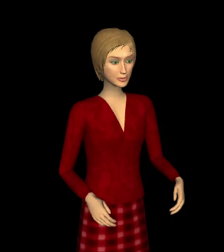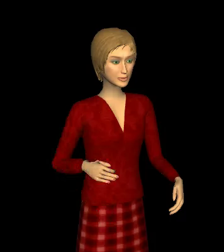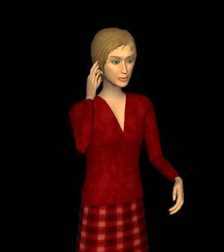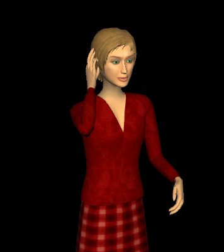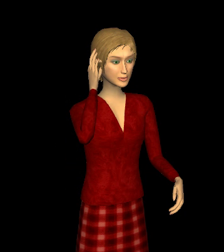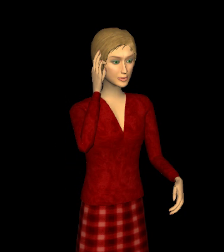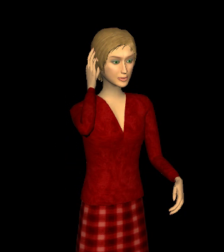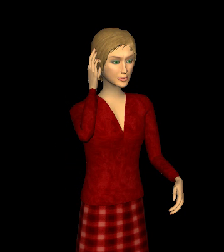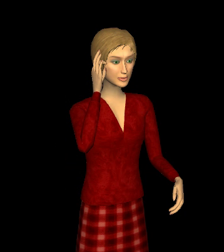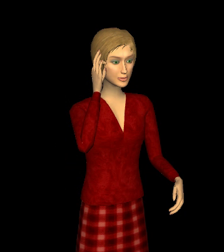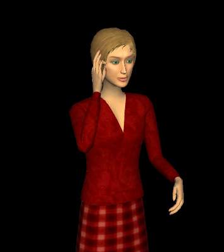أذن